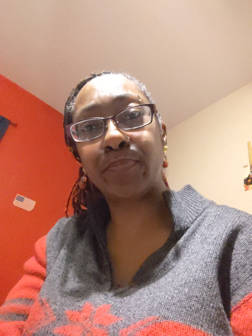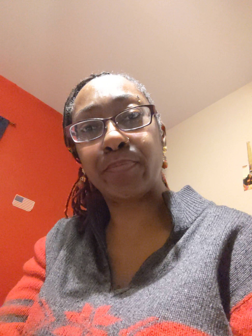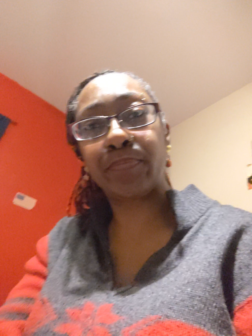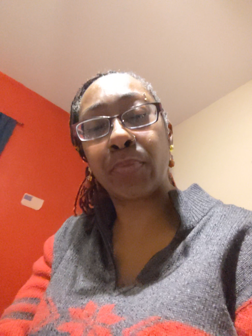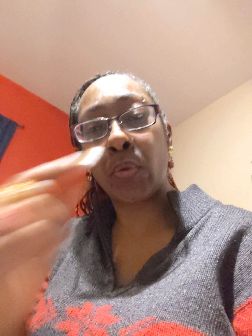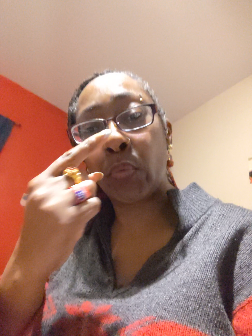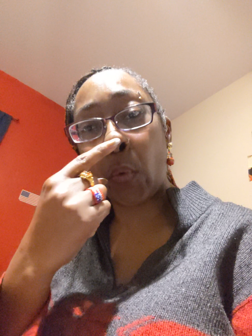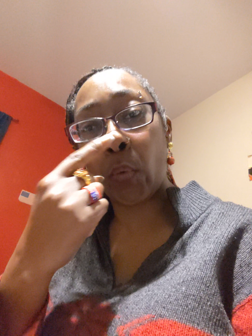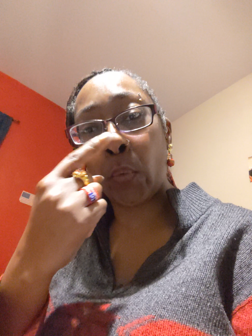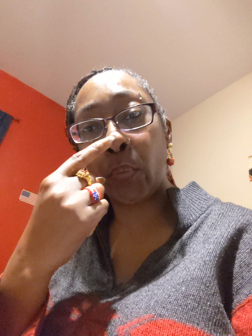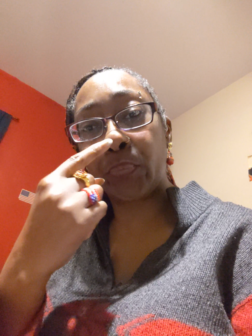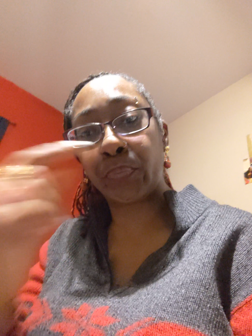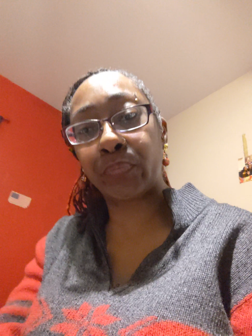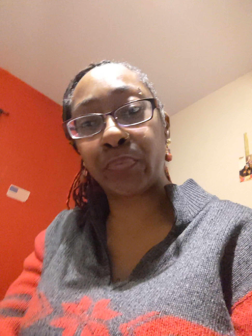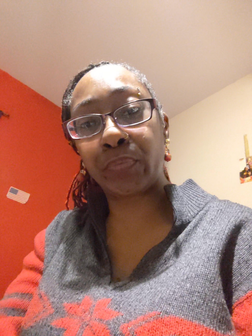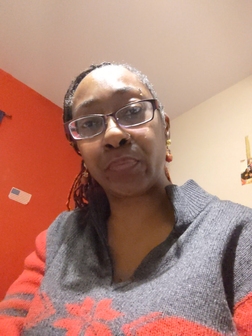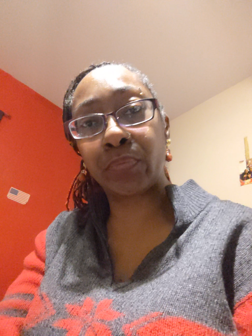nose